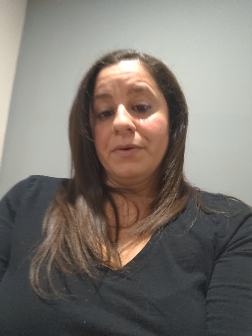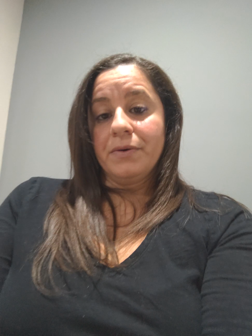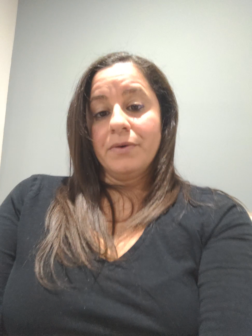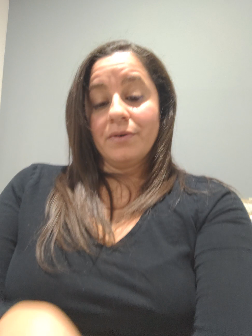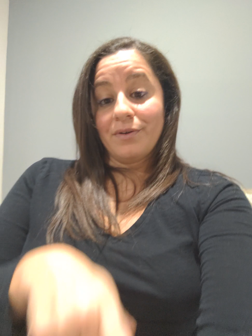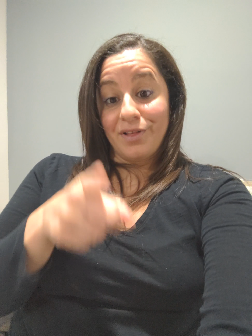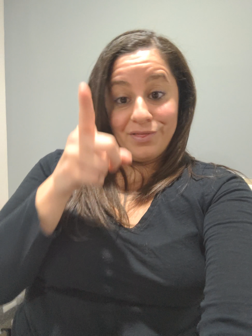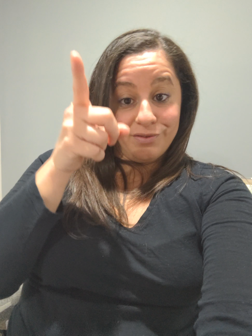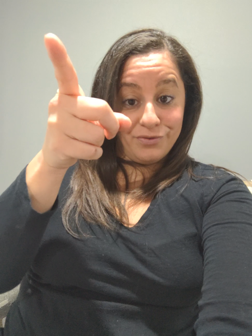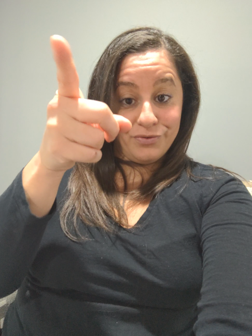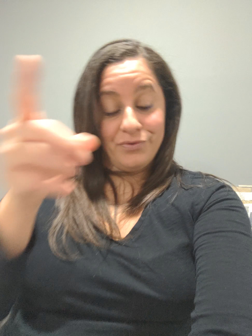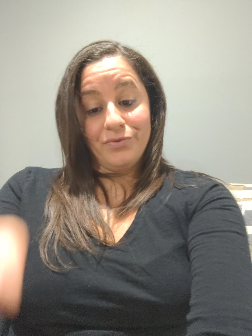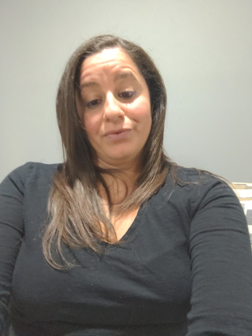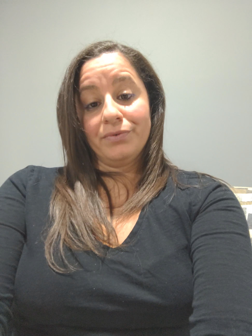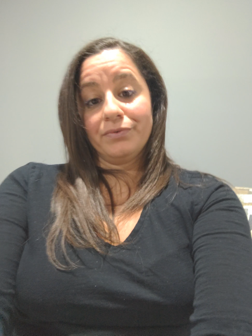there